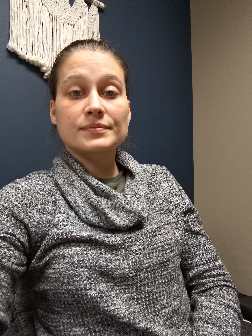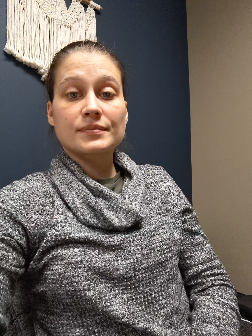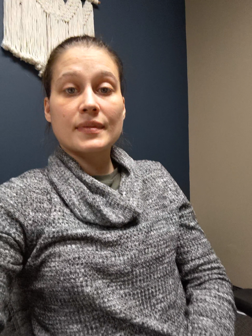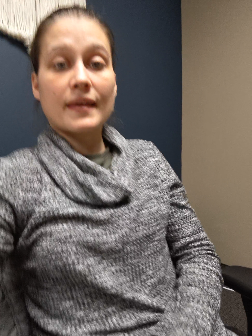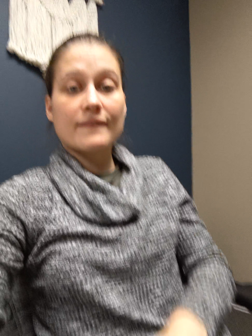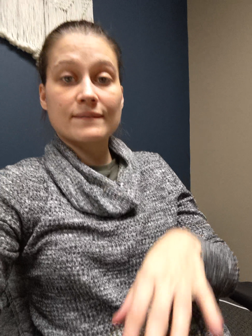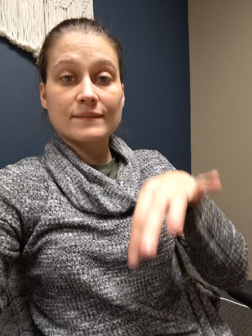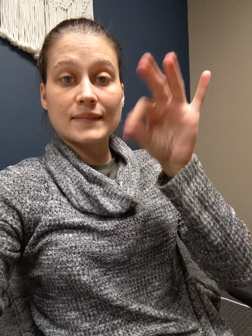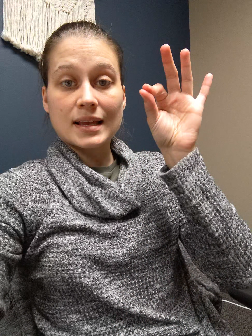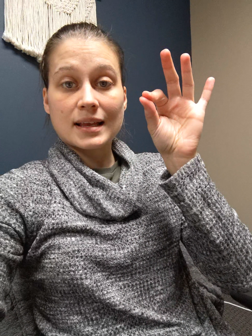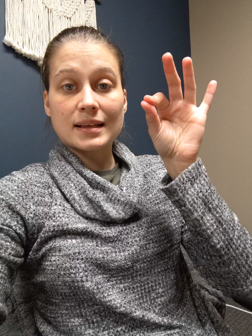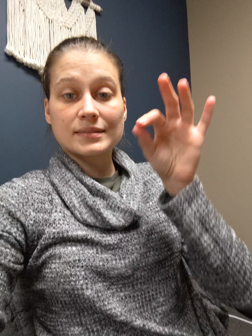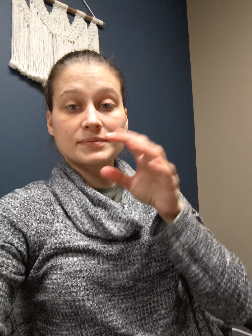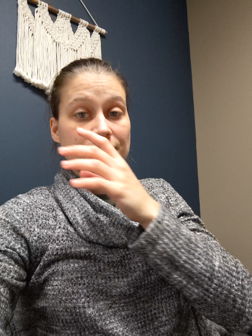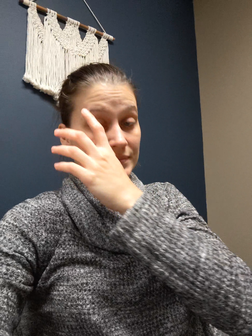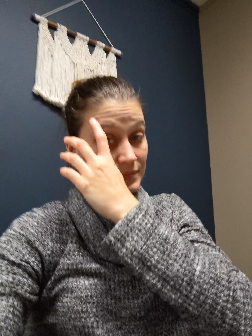find